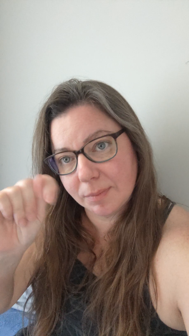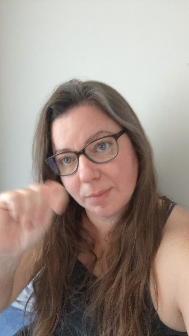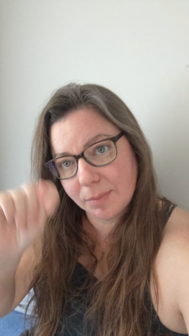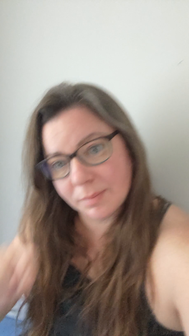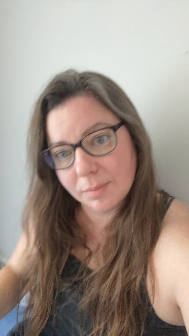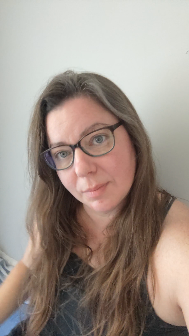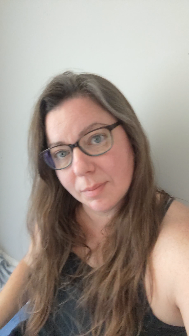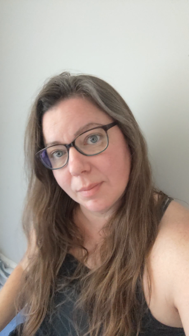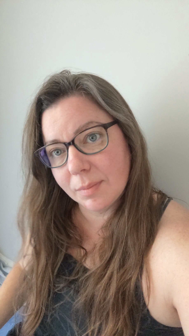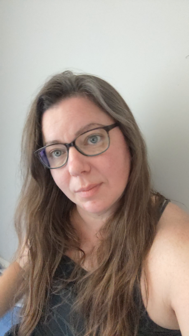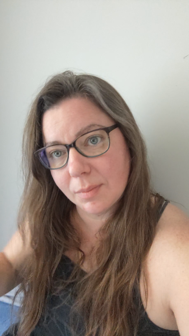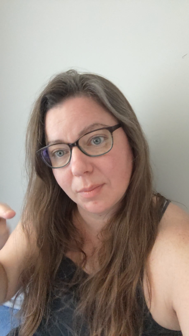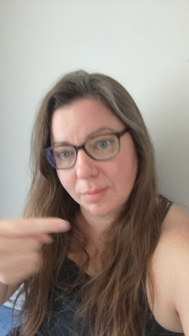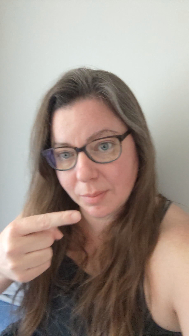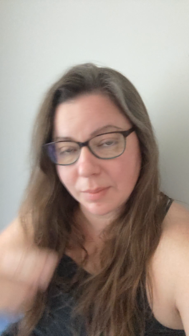hurt